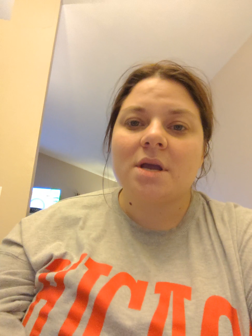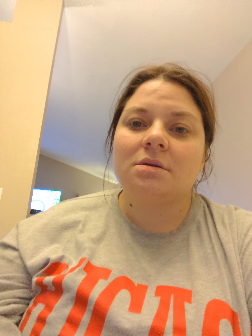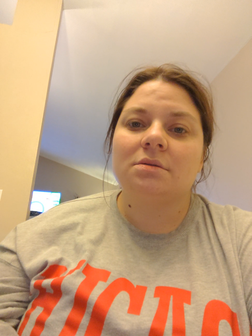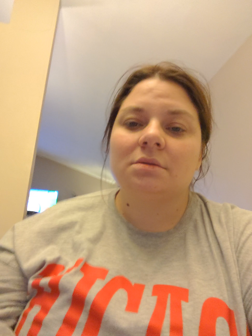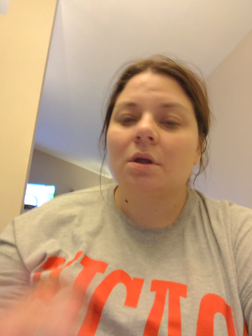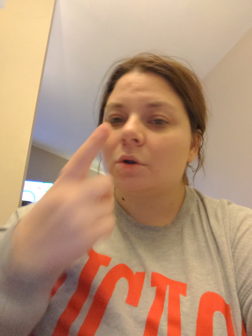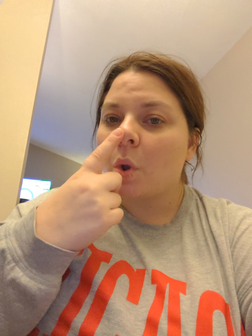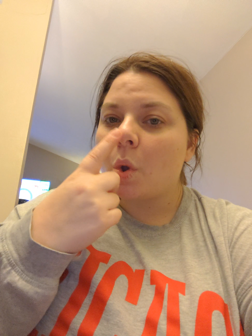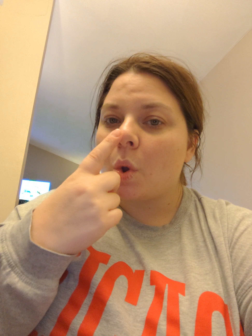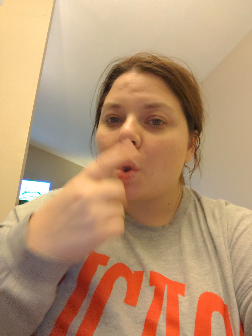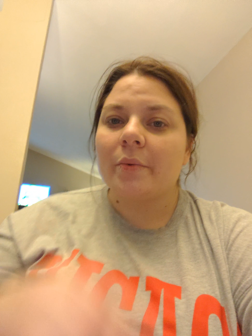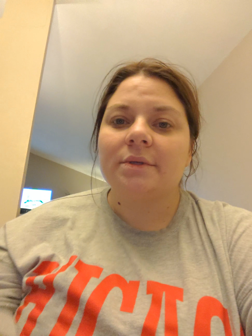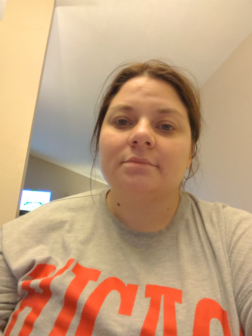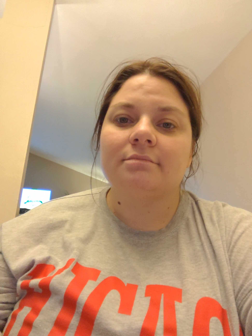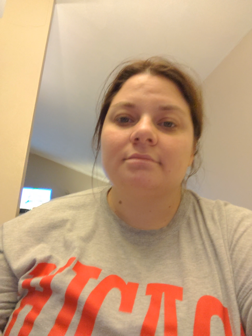nose